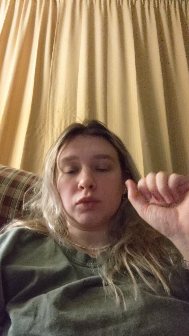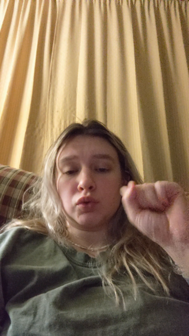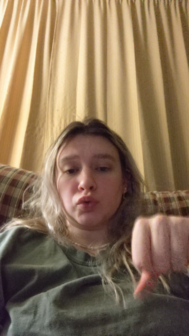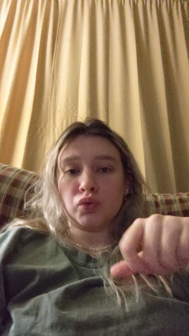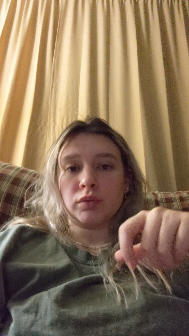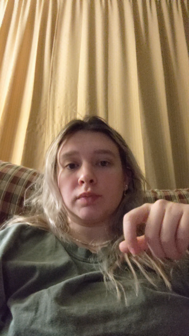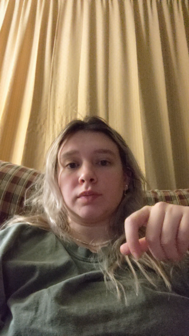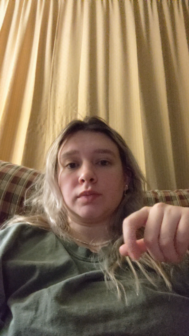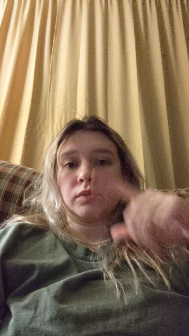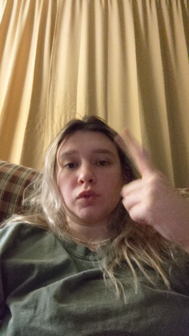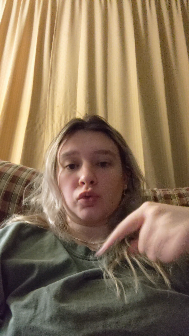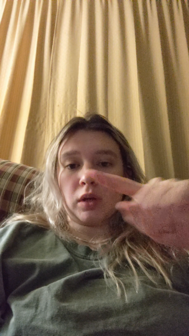around